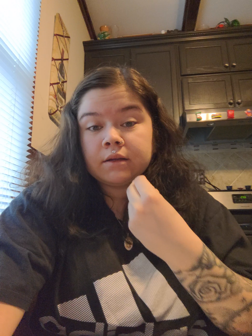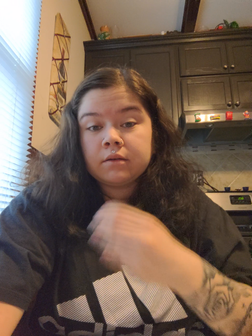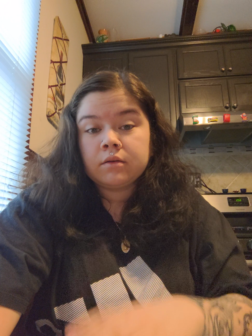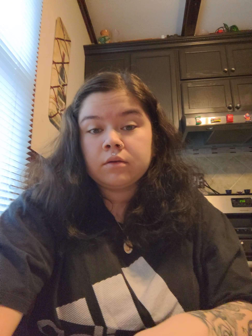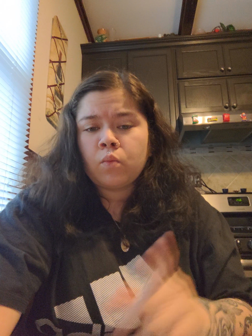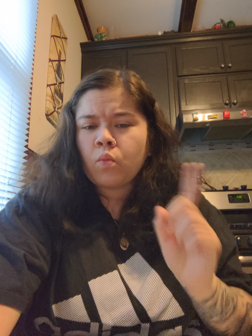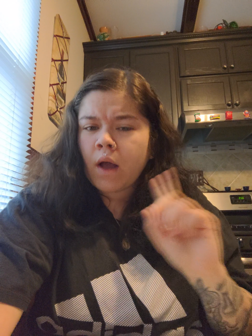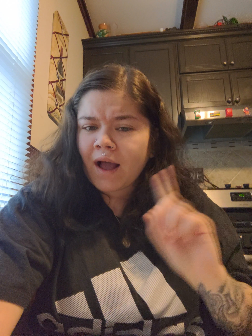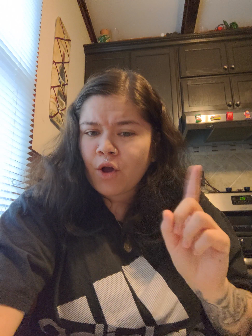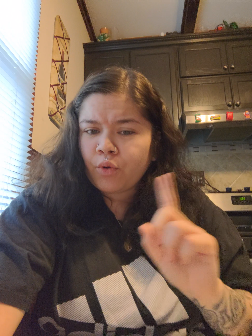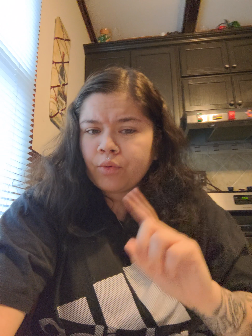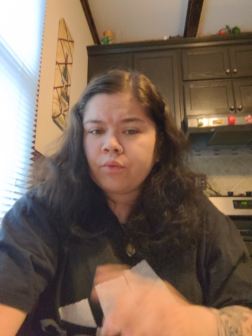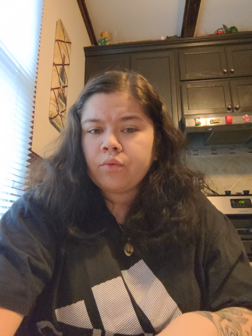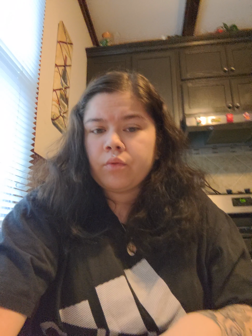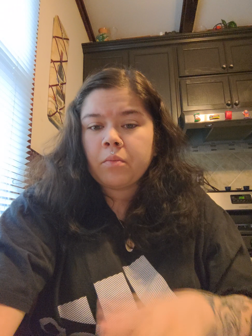where